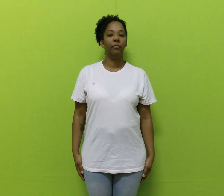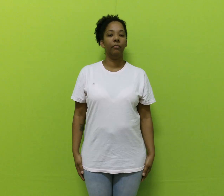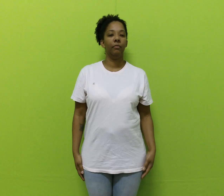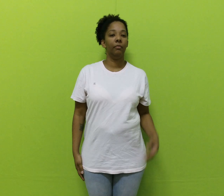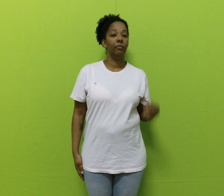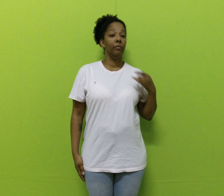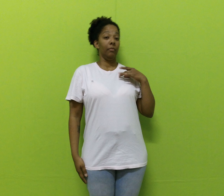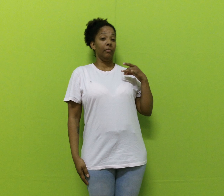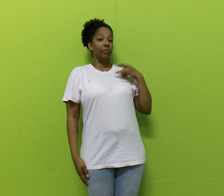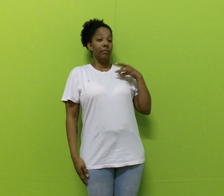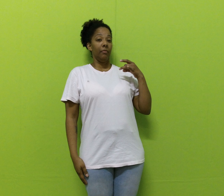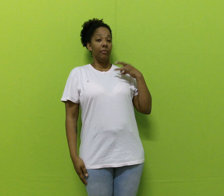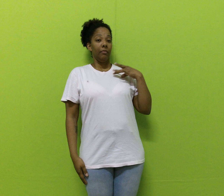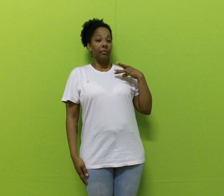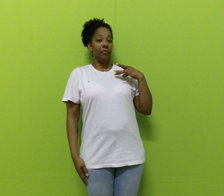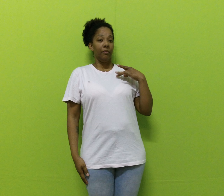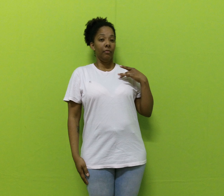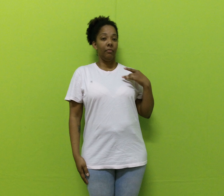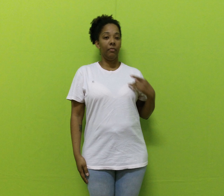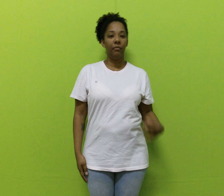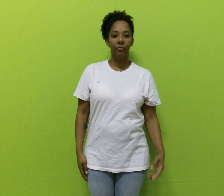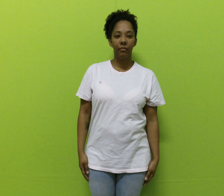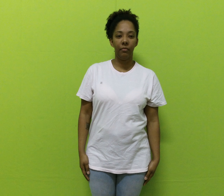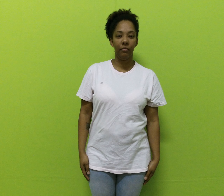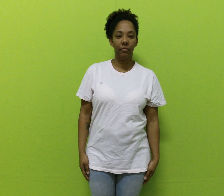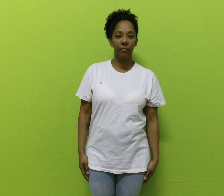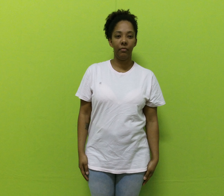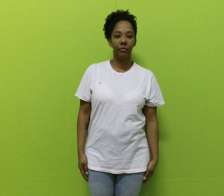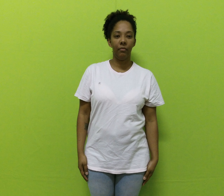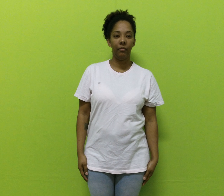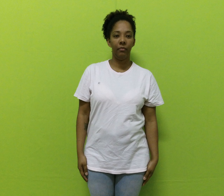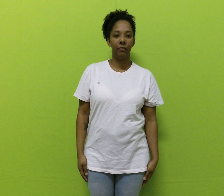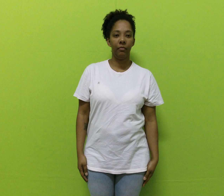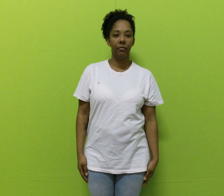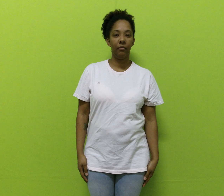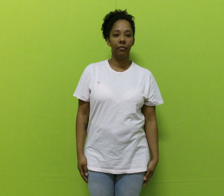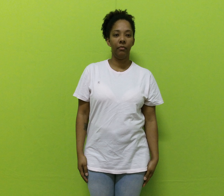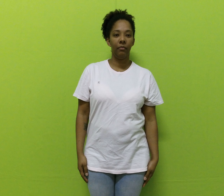medo